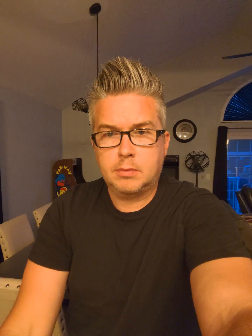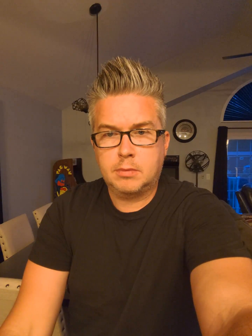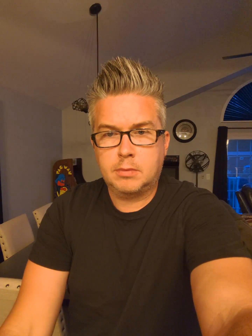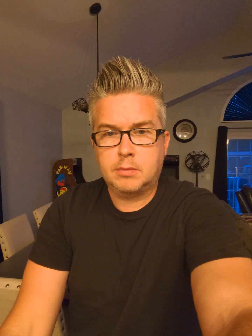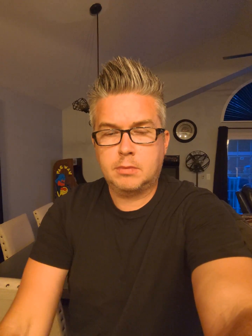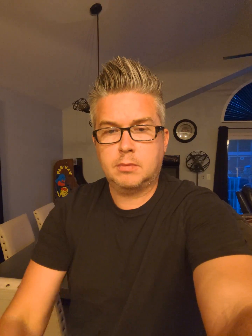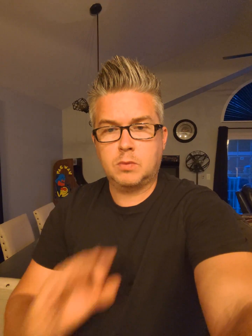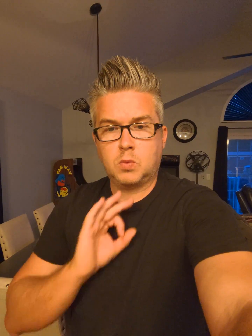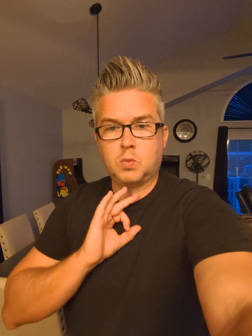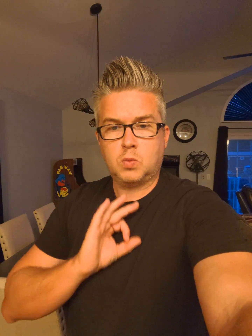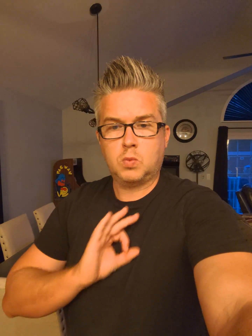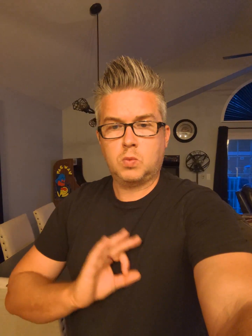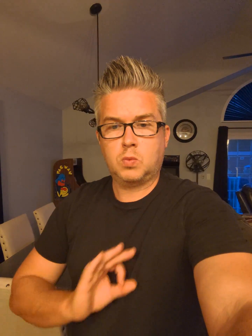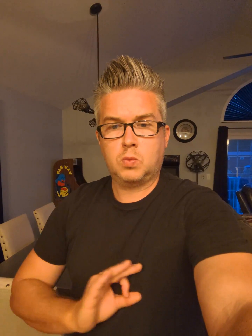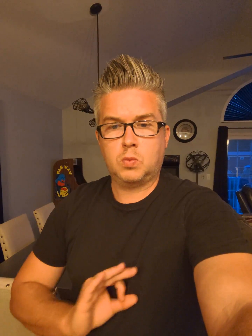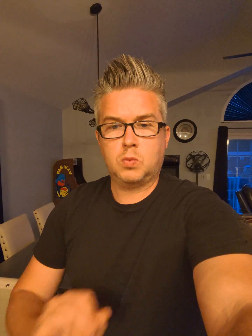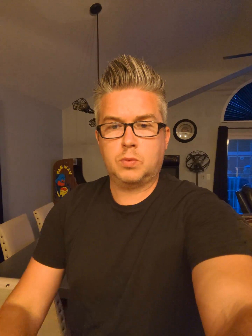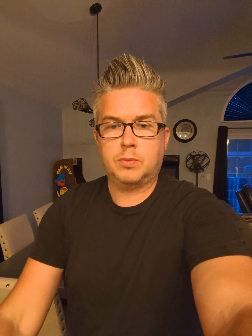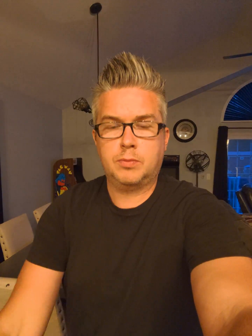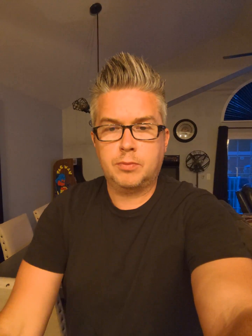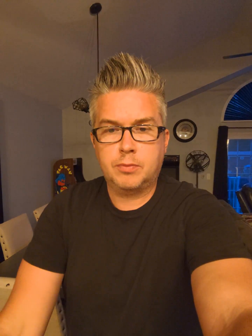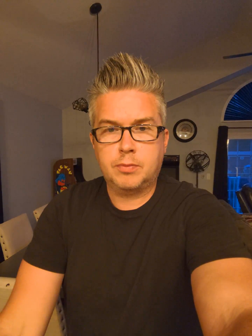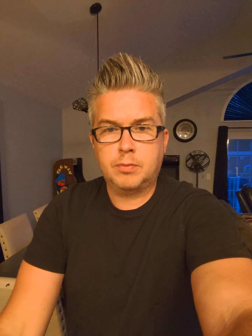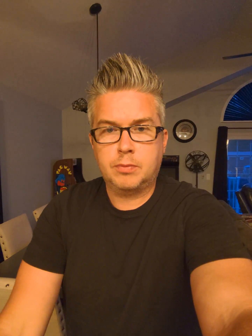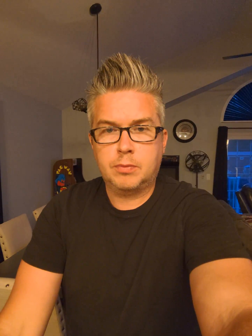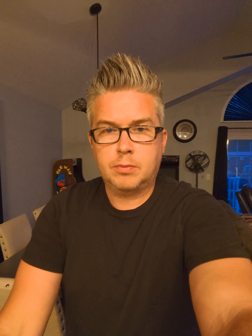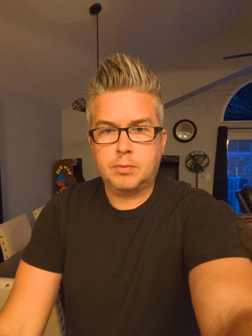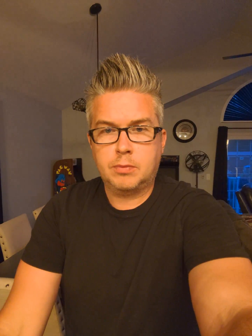button